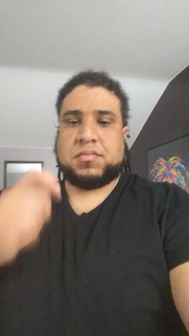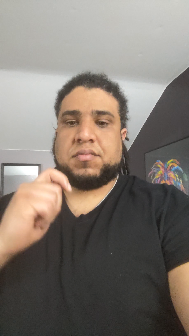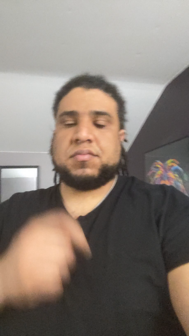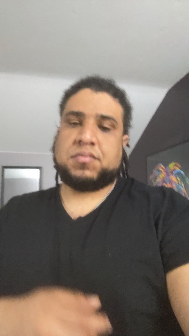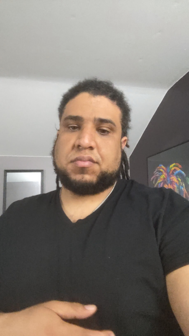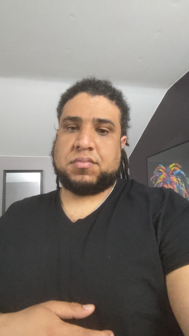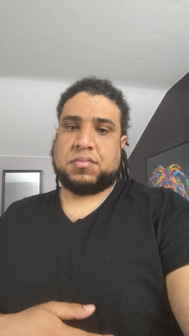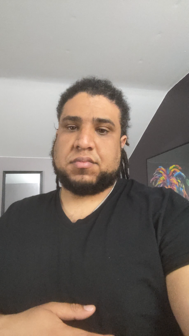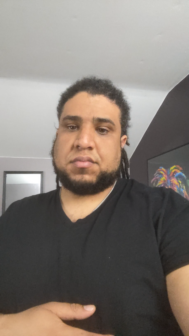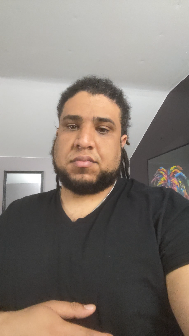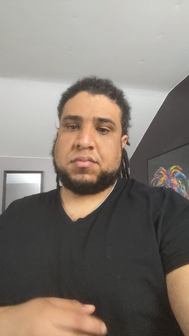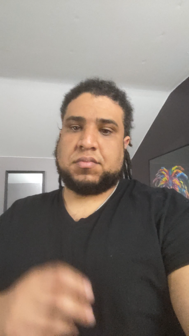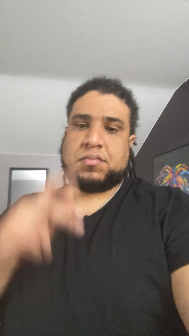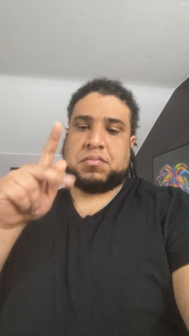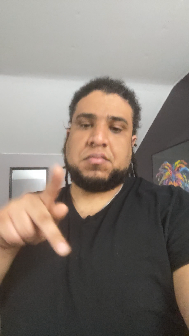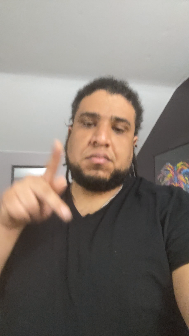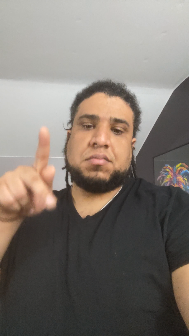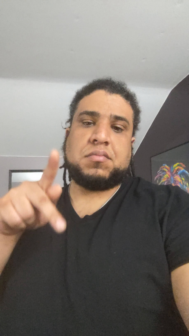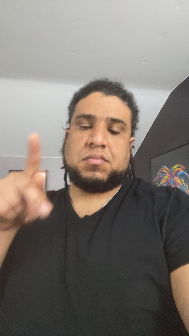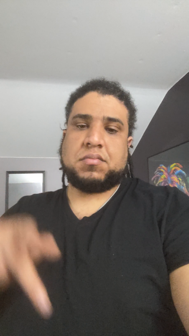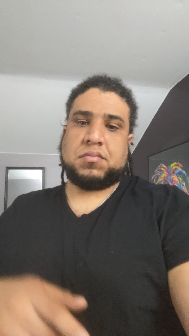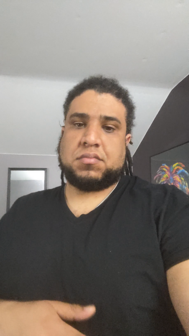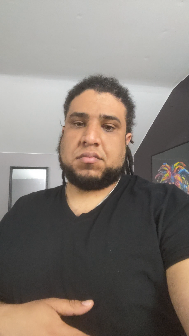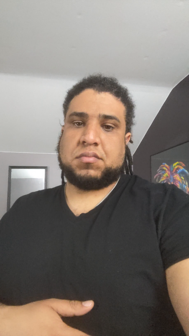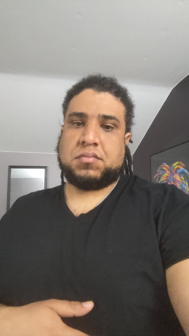people